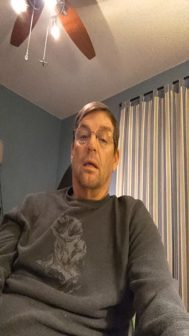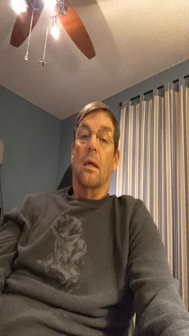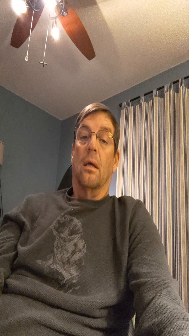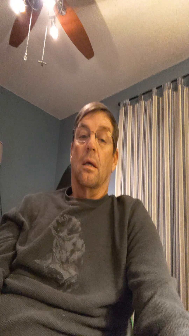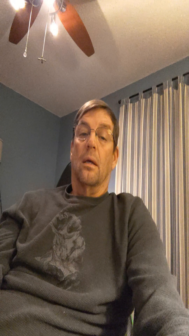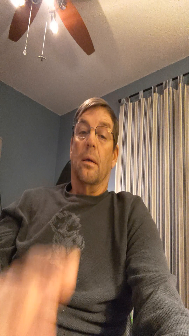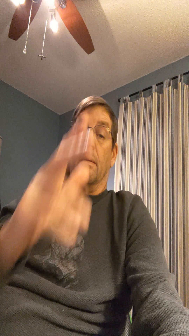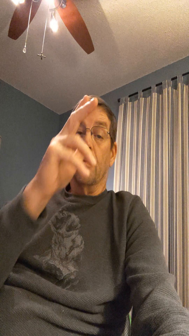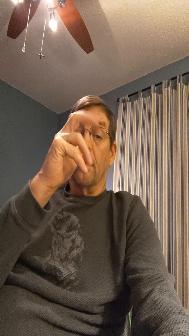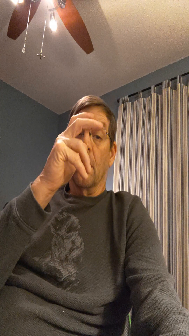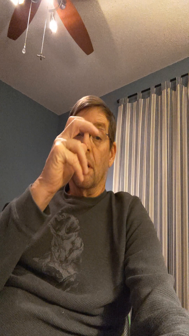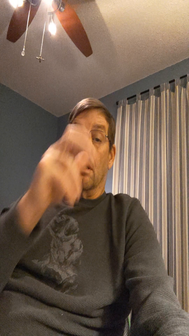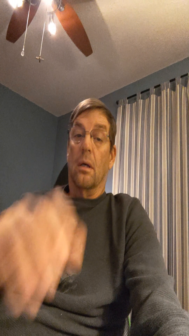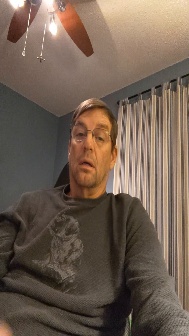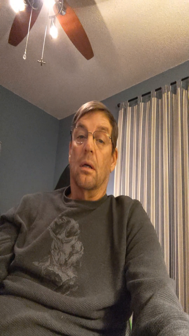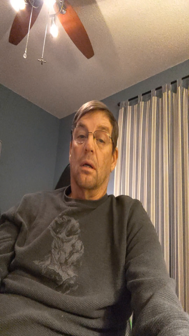bug